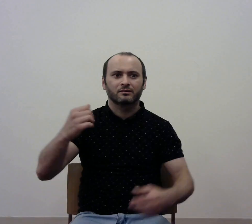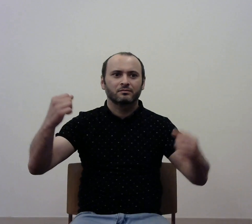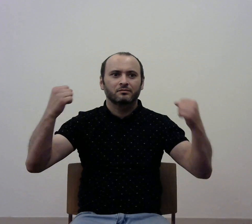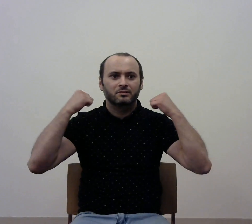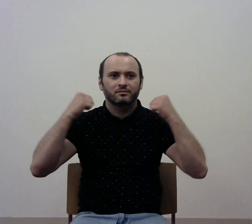idman